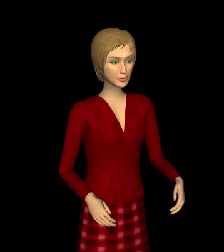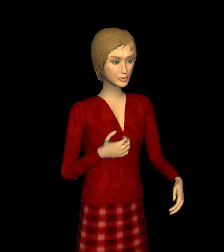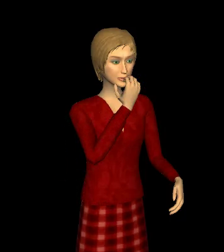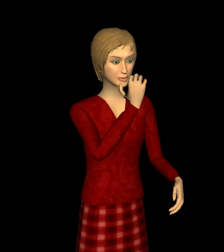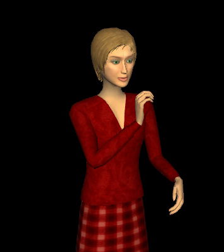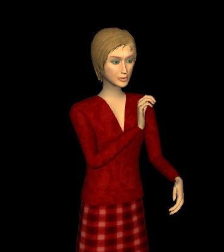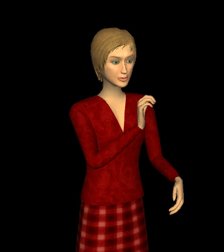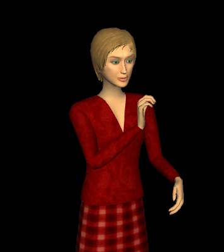حار